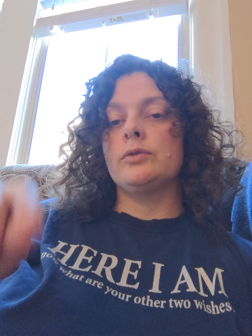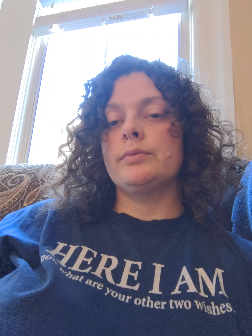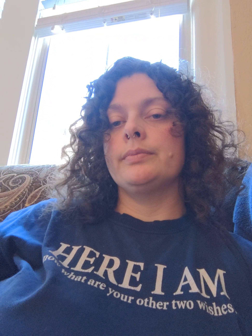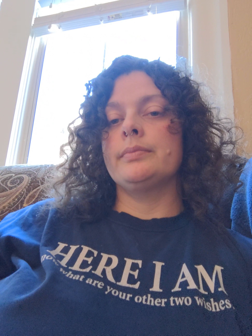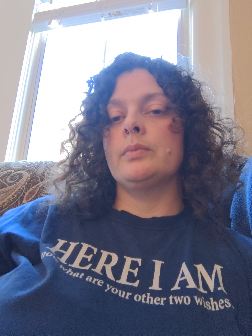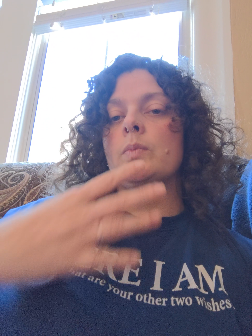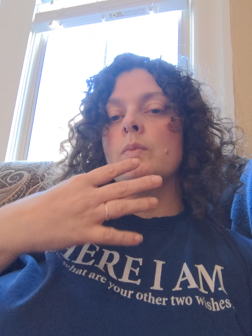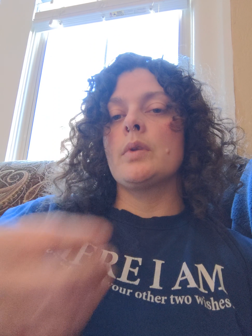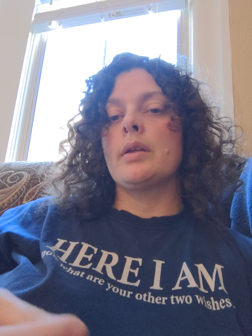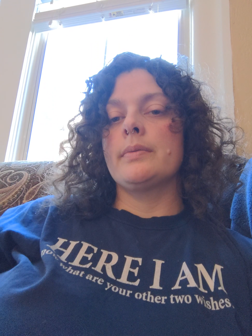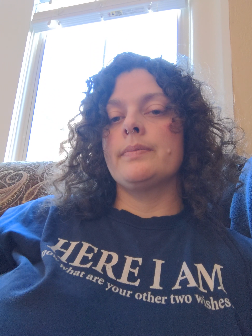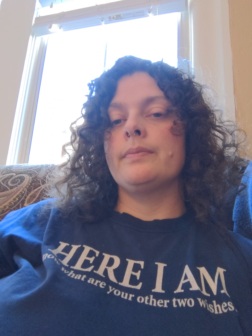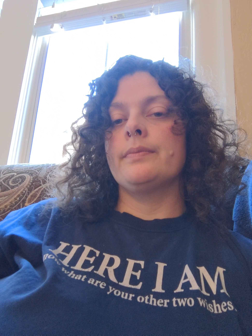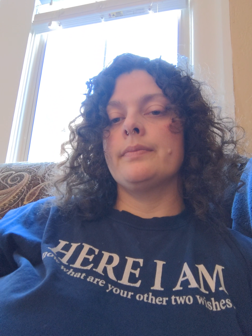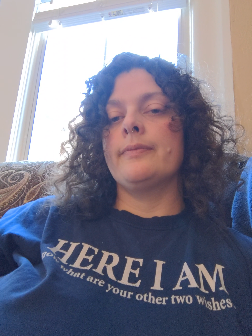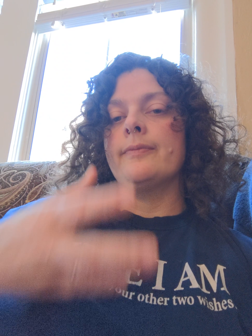wet